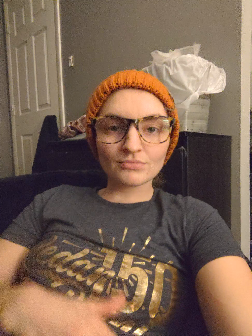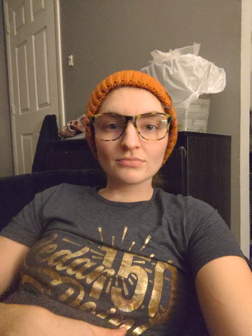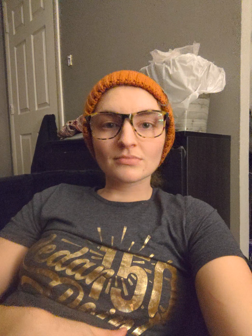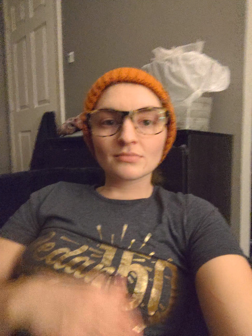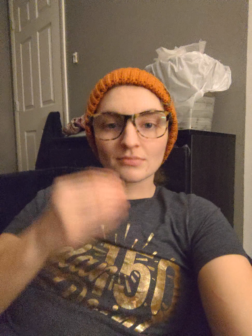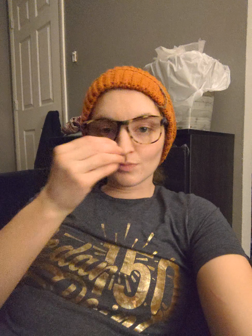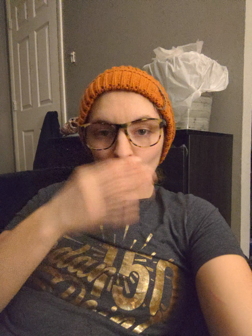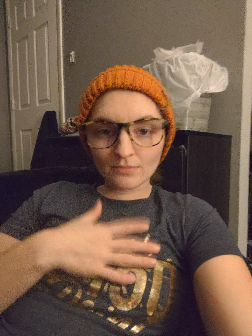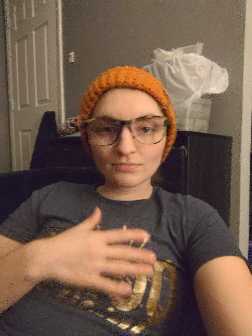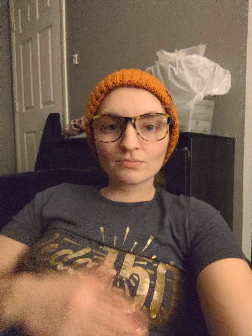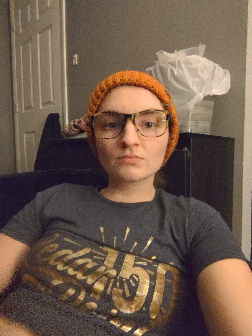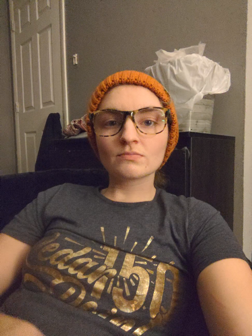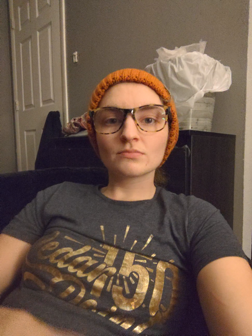pajamas